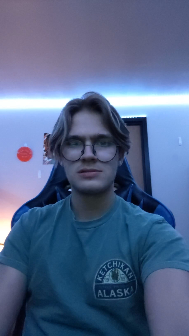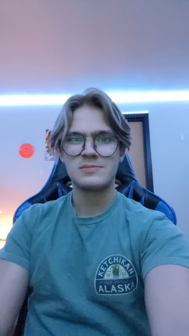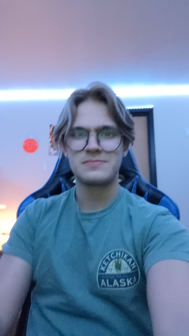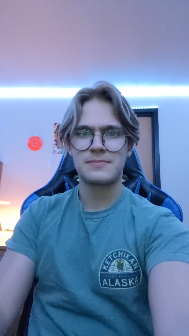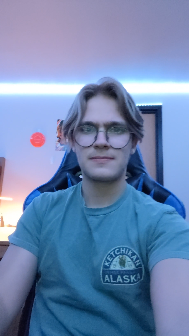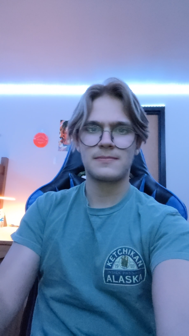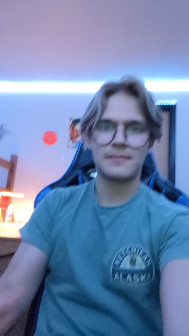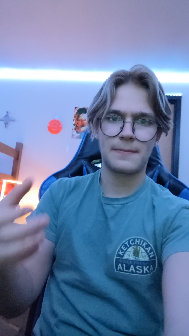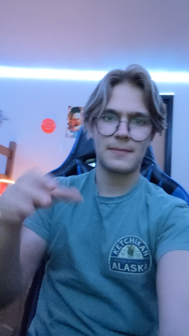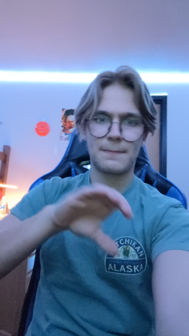dump